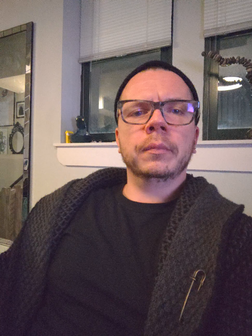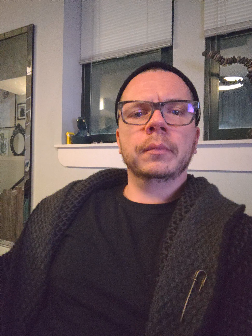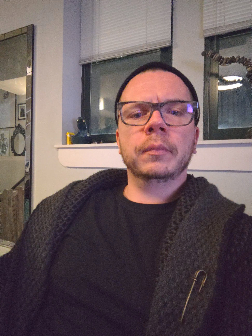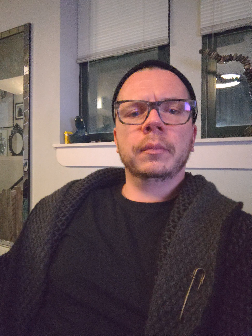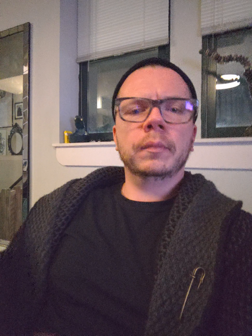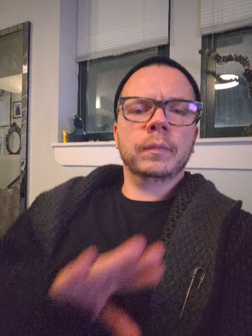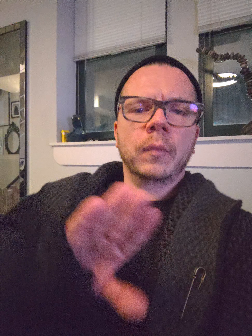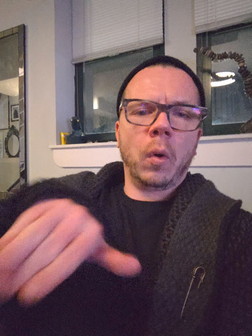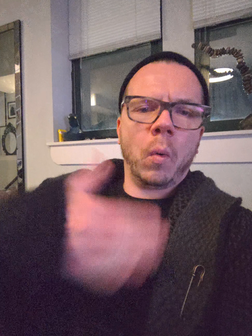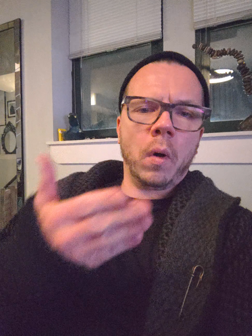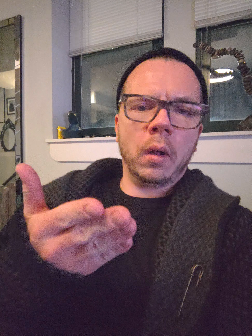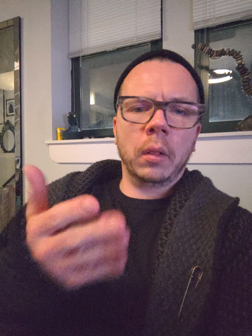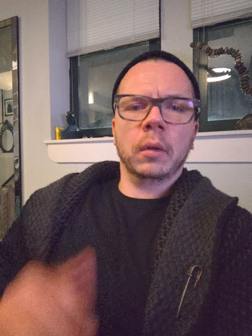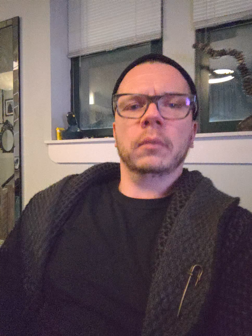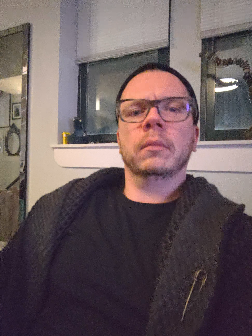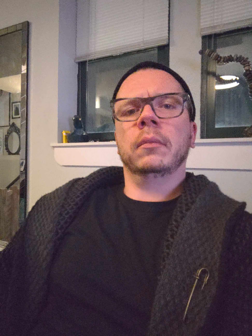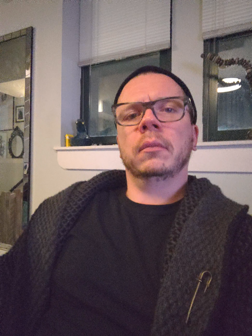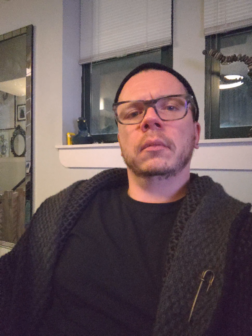all